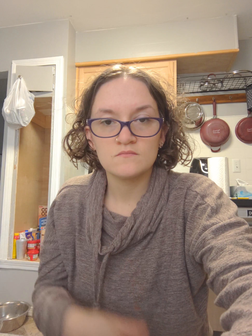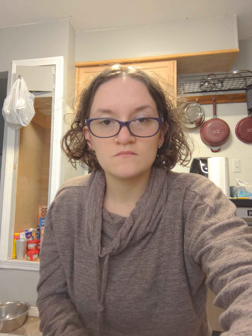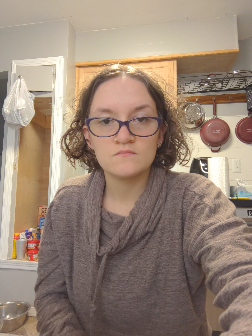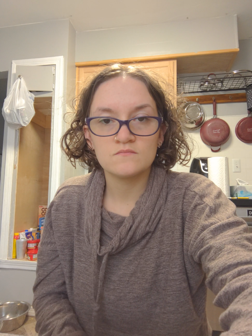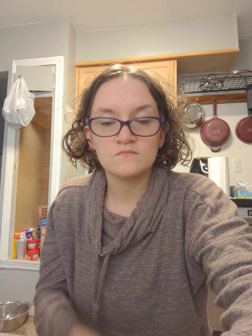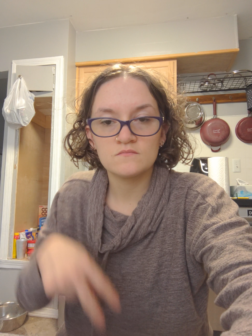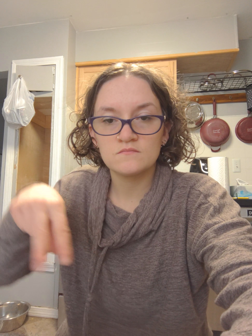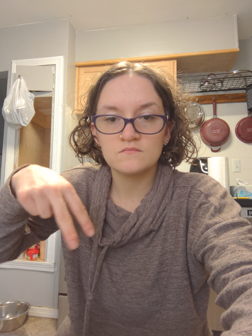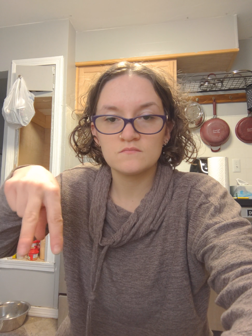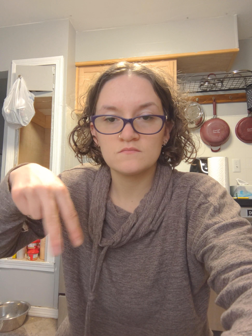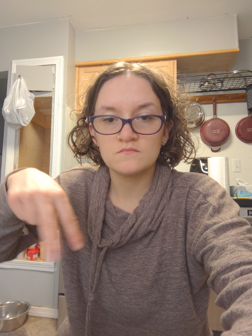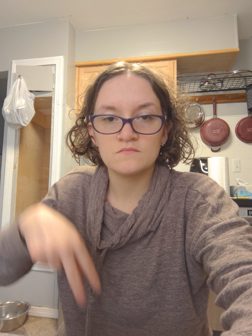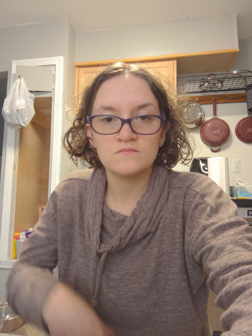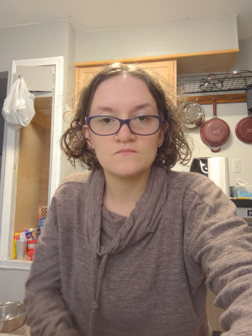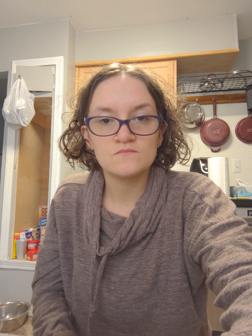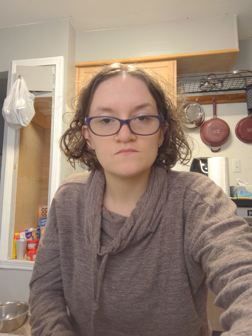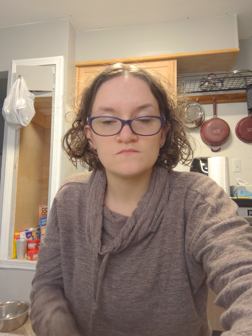dance